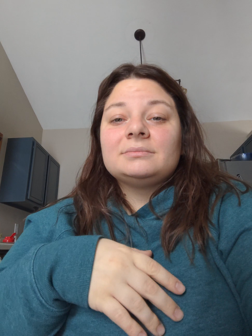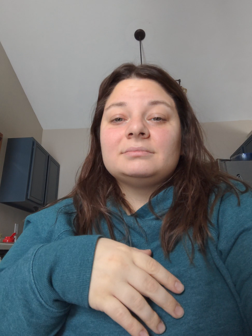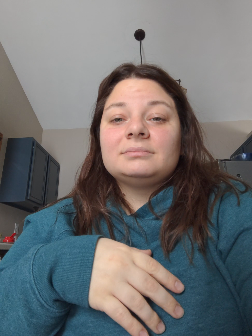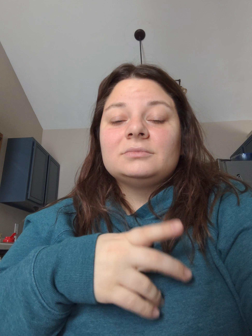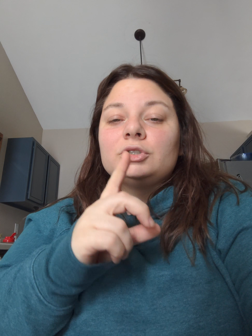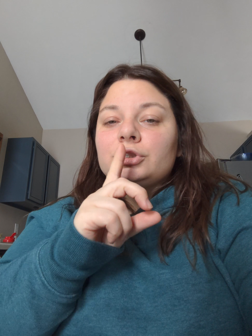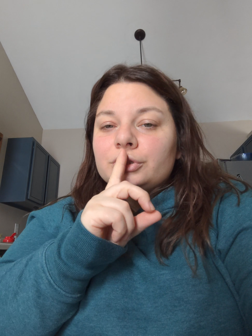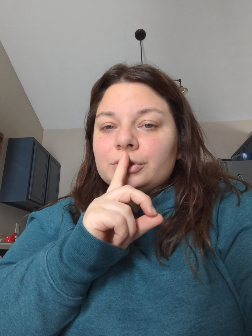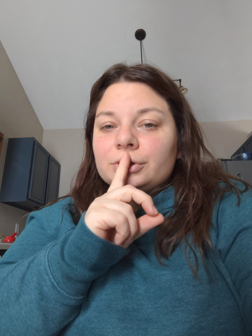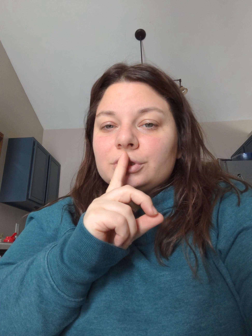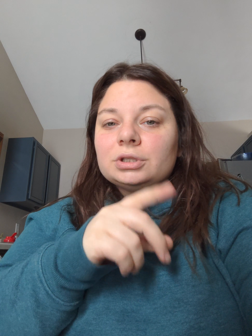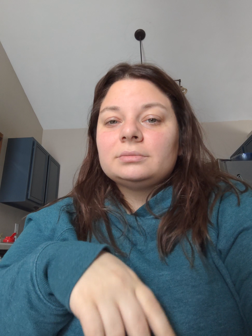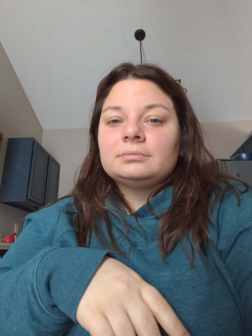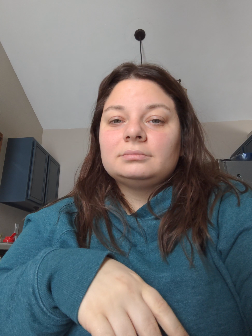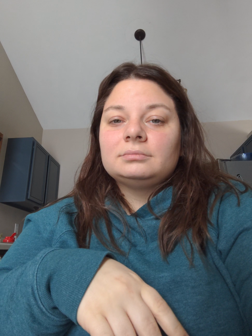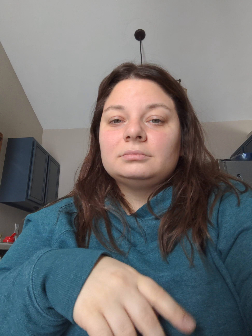shhh